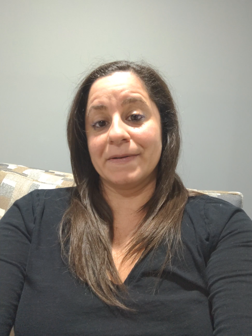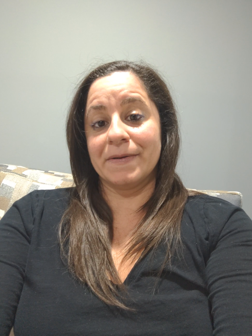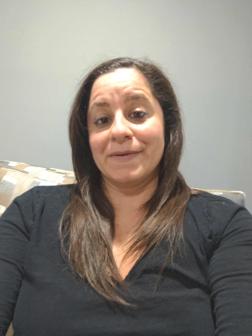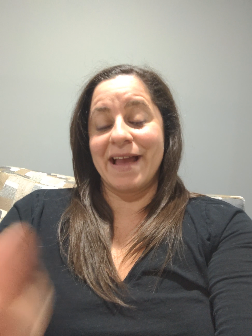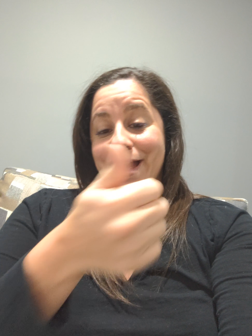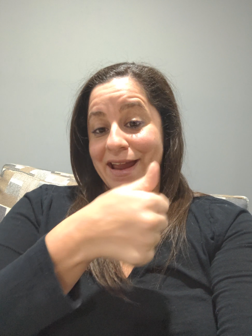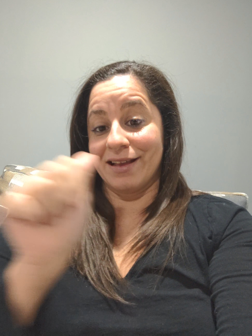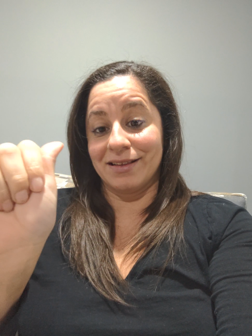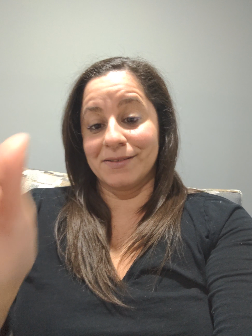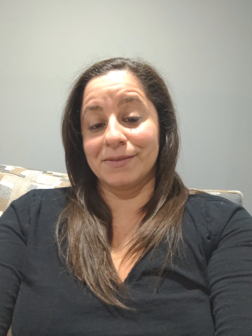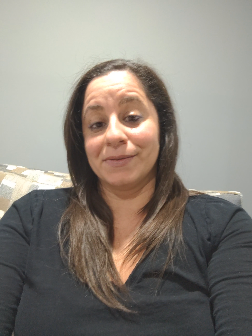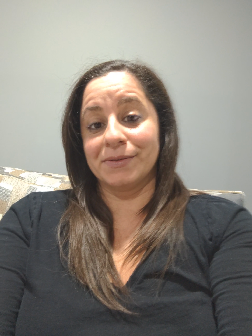any